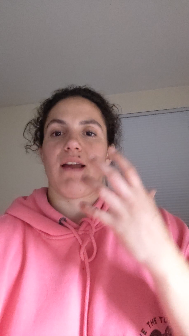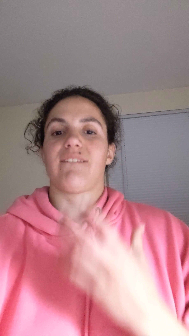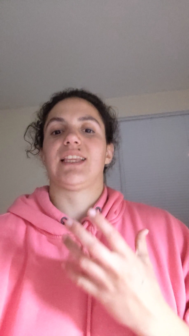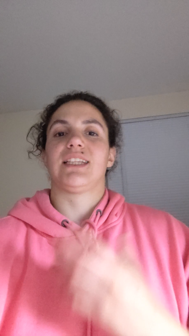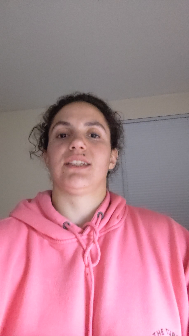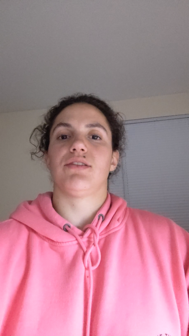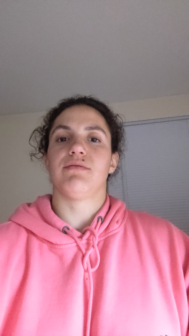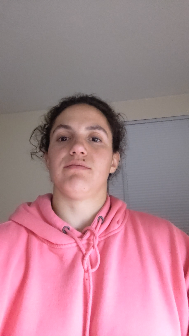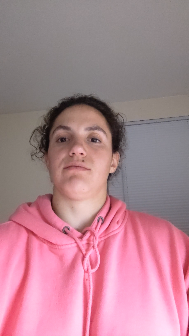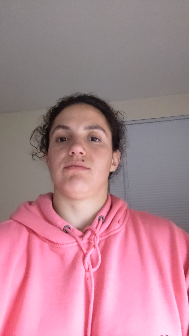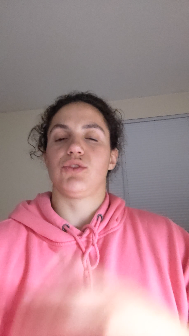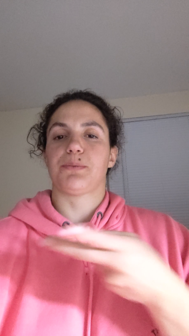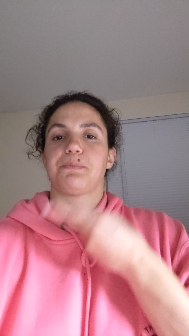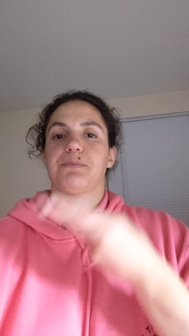sheep